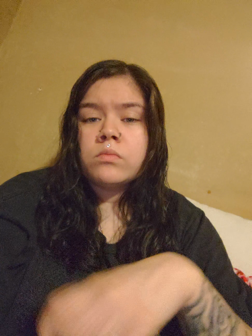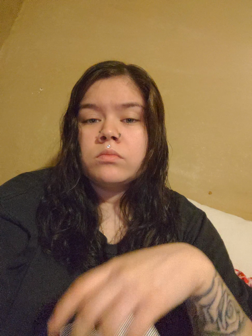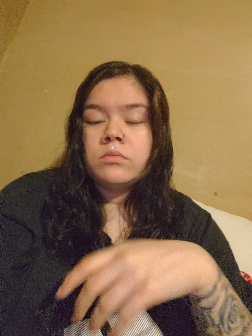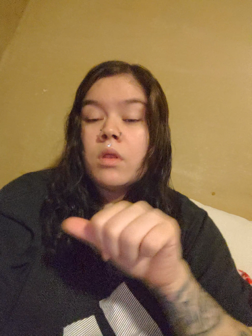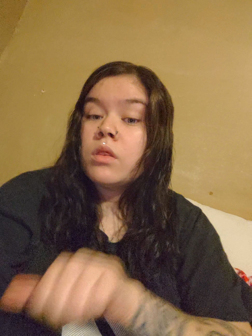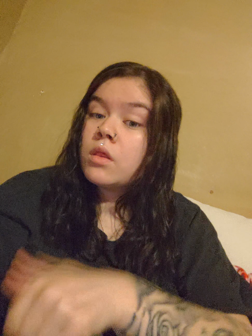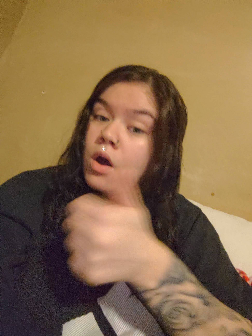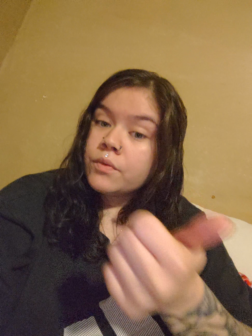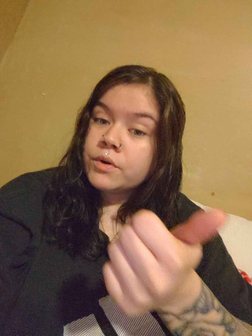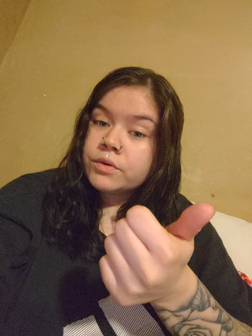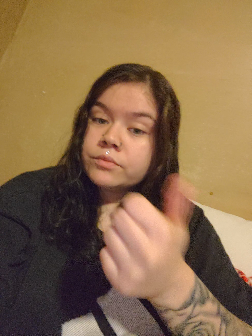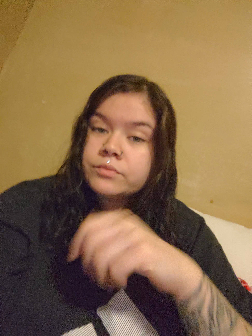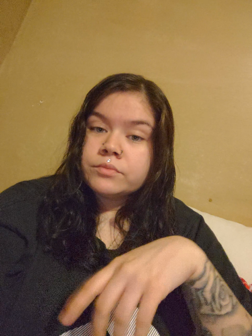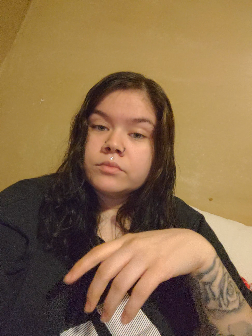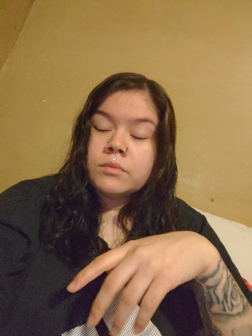another